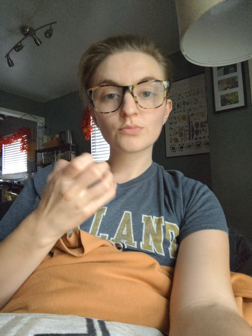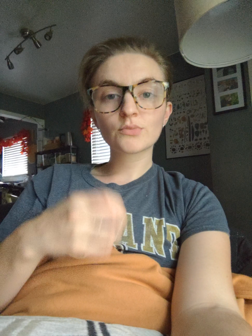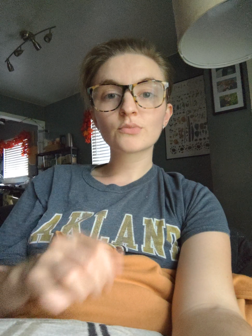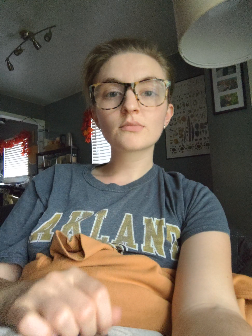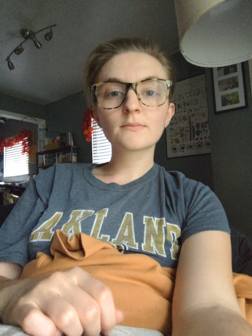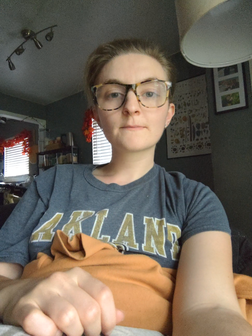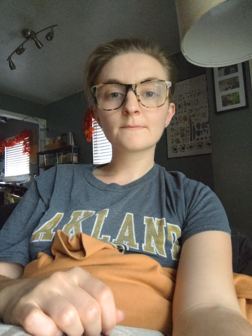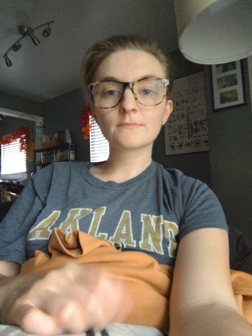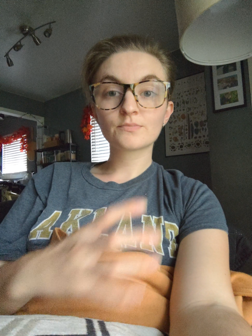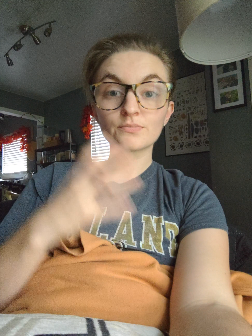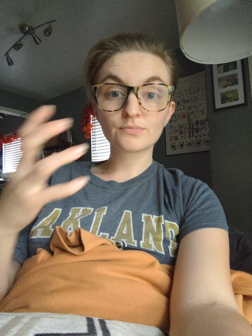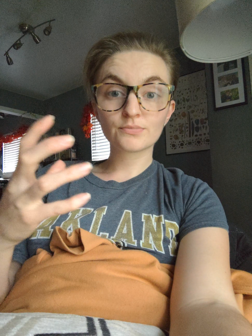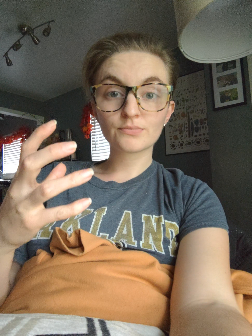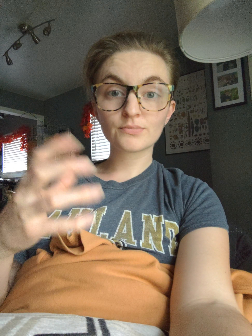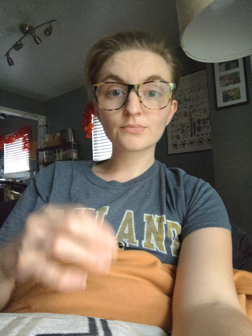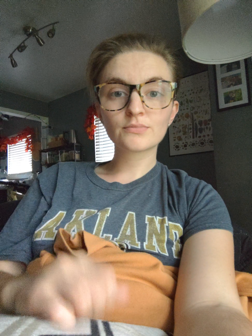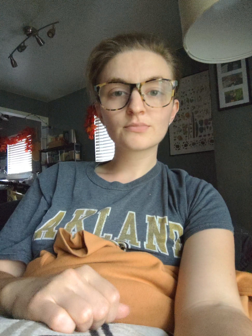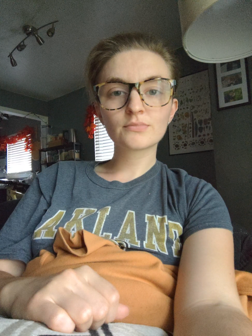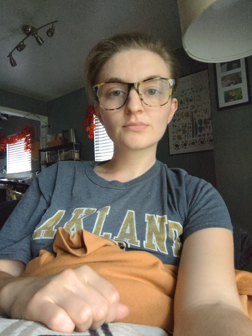a lot